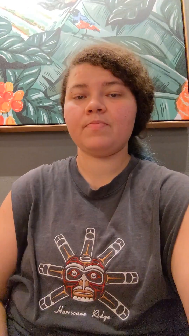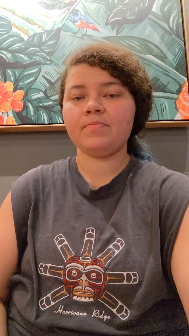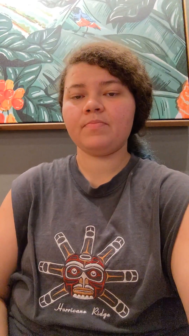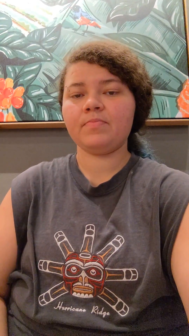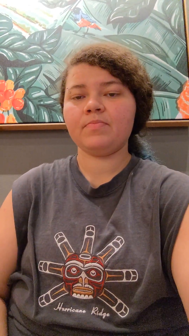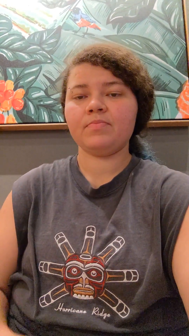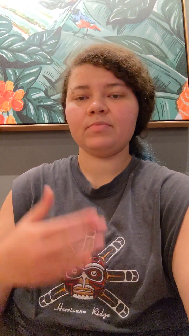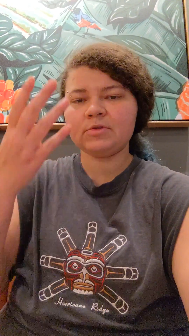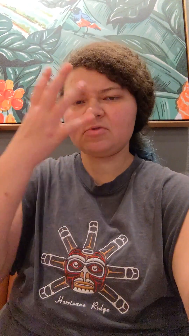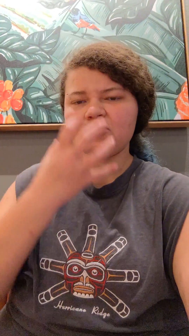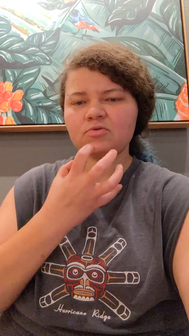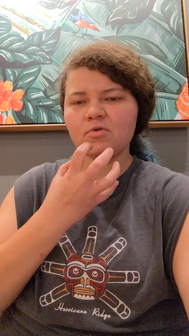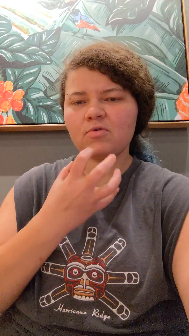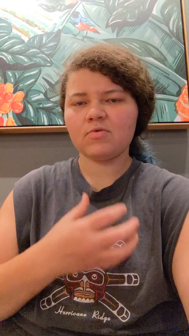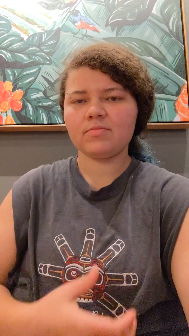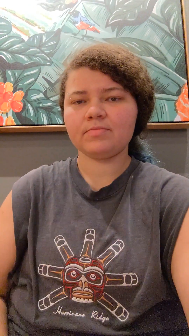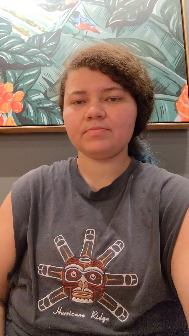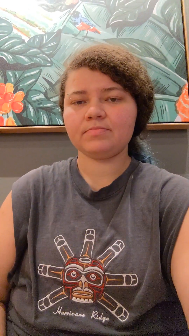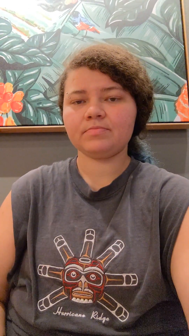dark